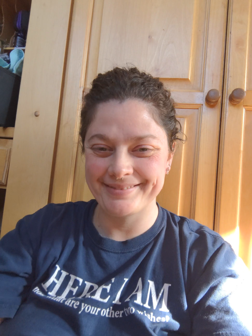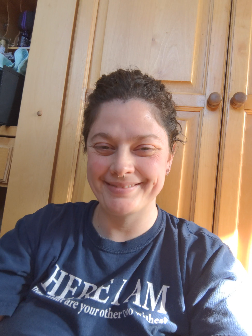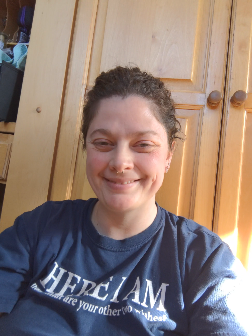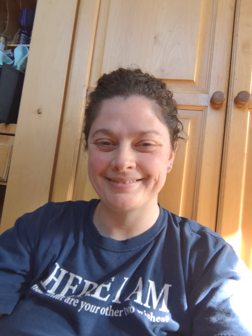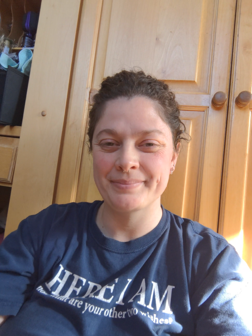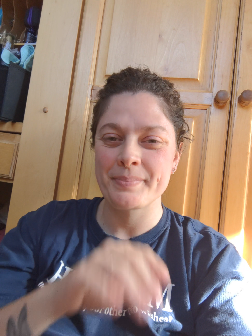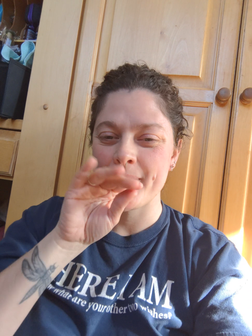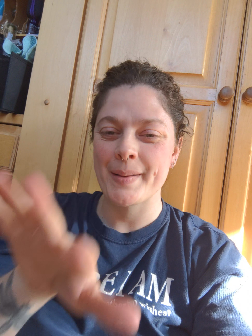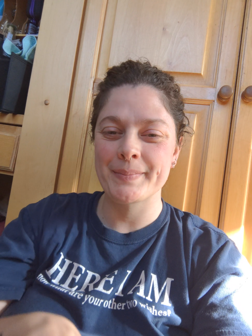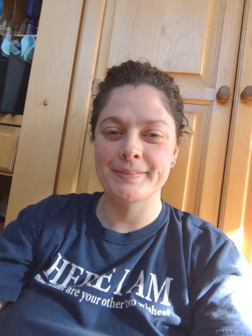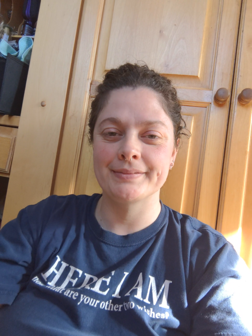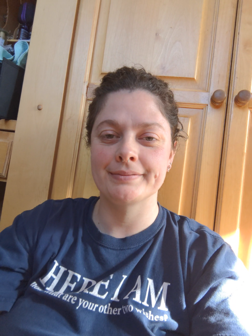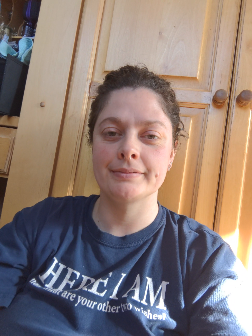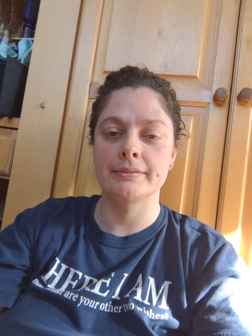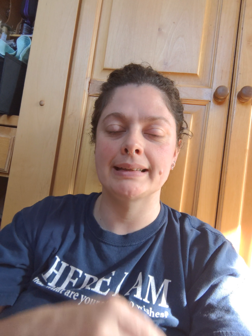blow